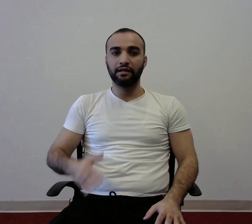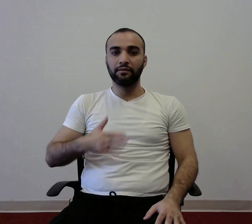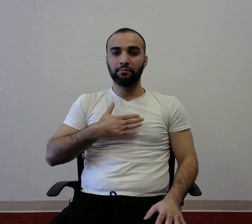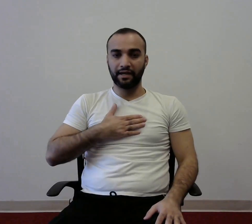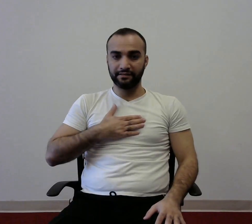mən